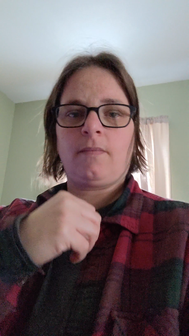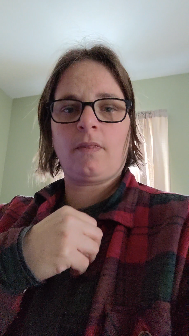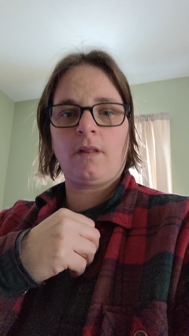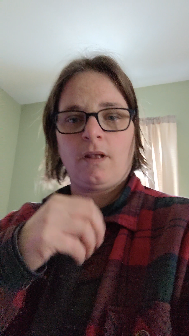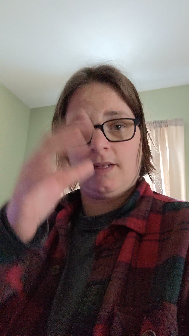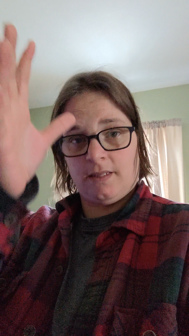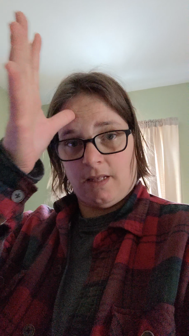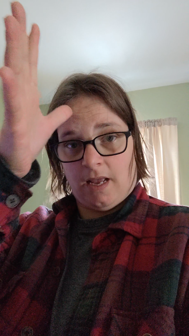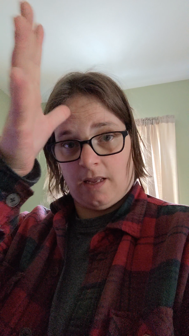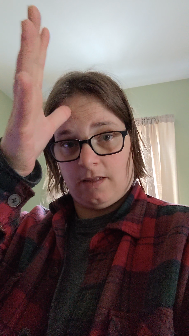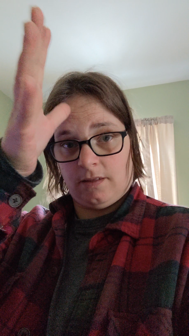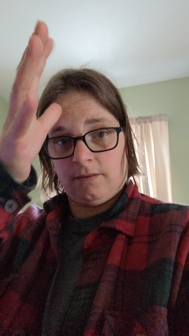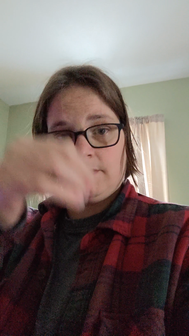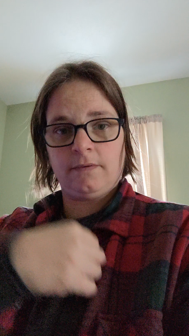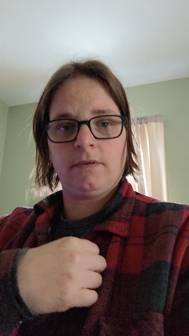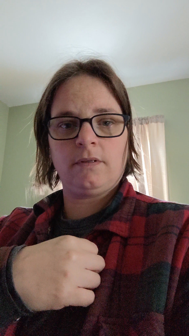daddy